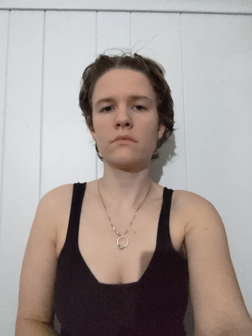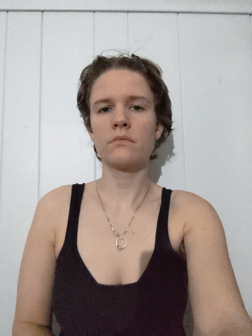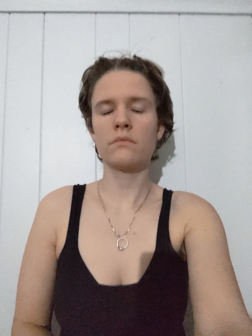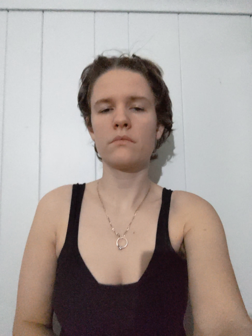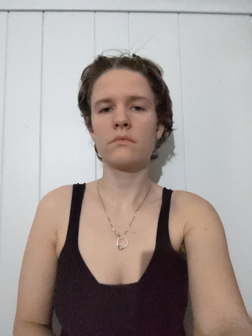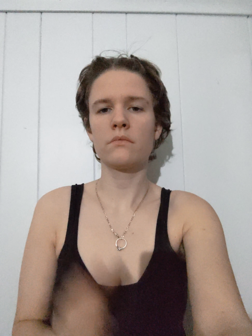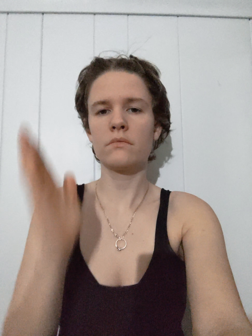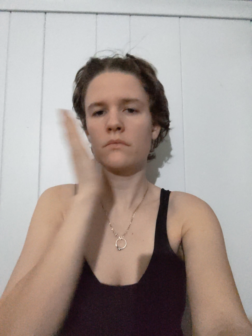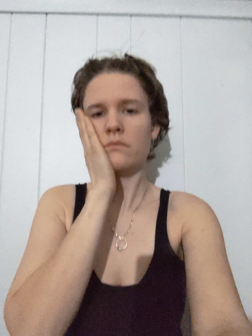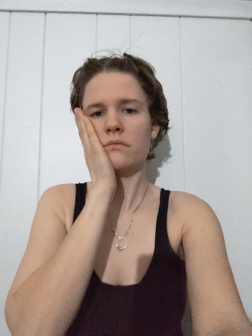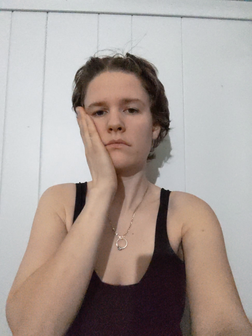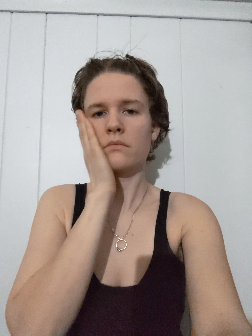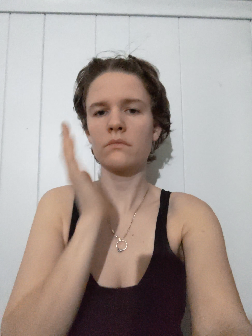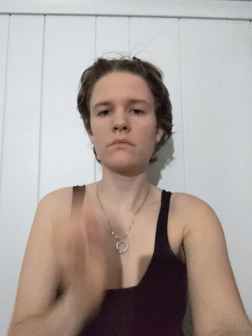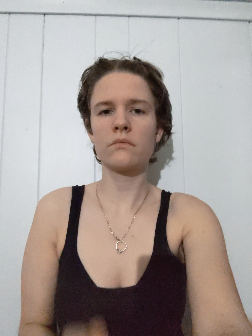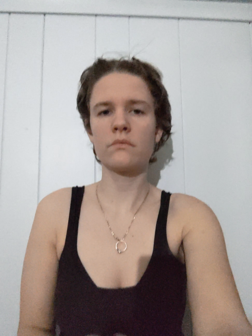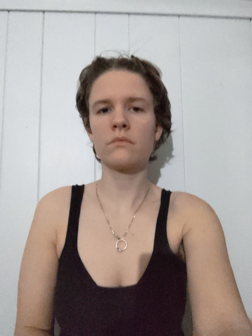bed